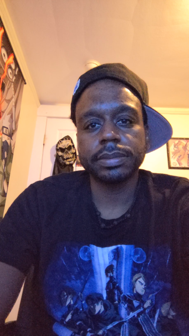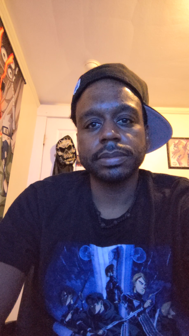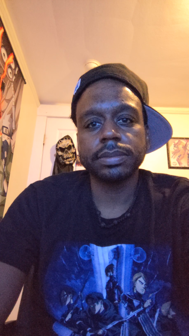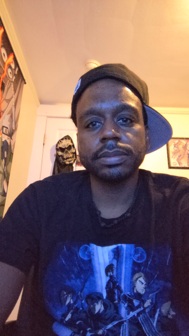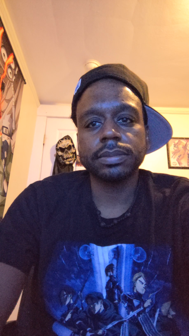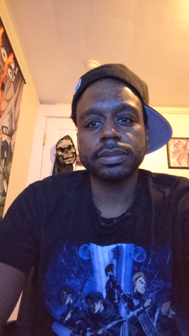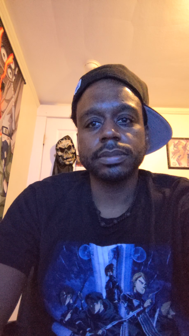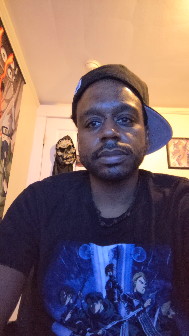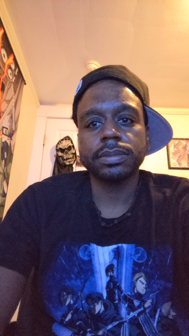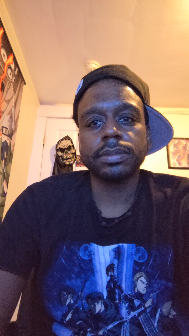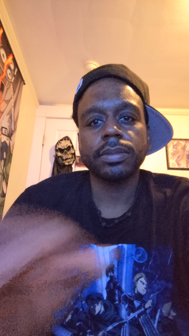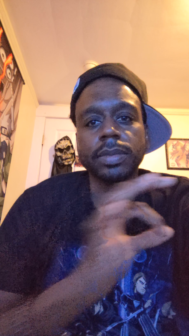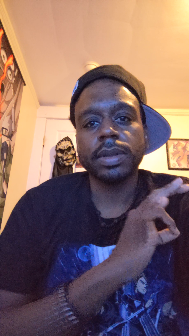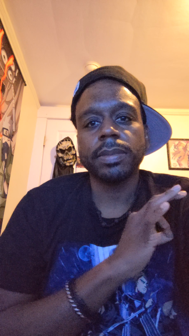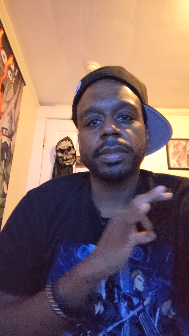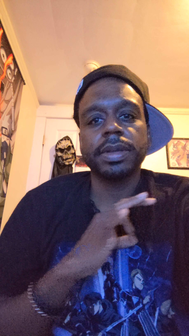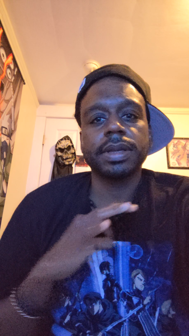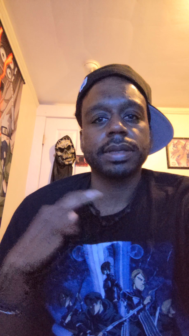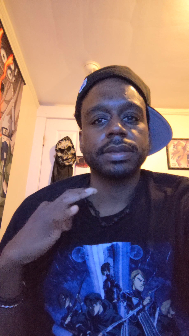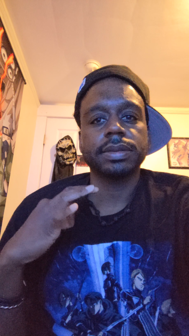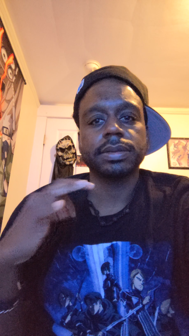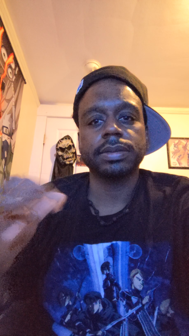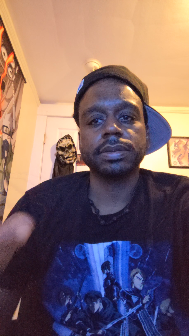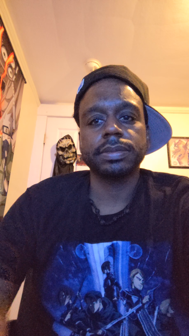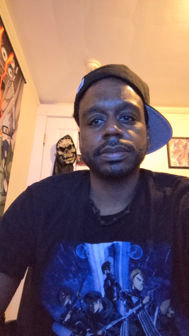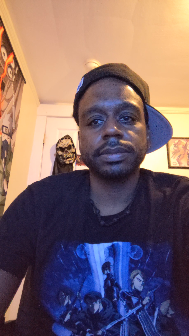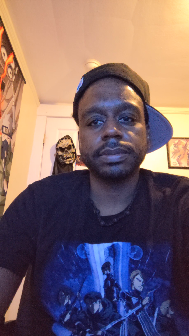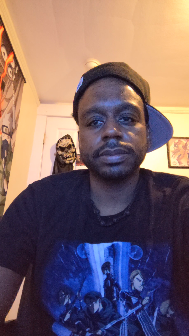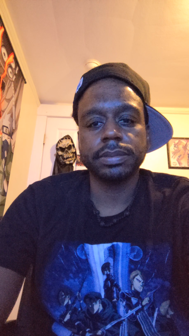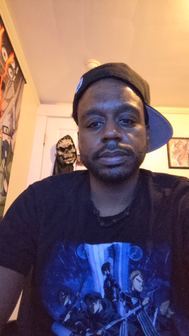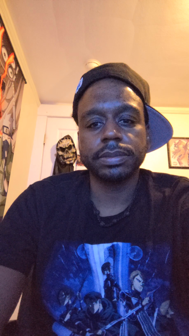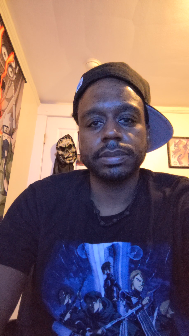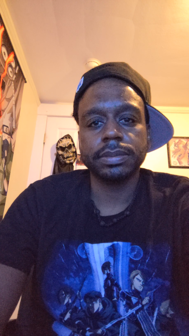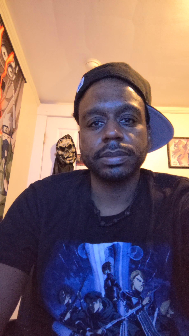beads